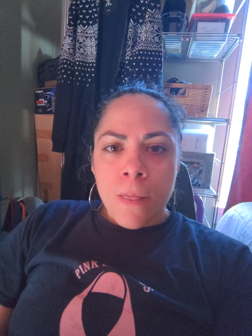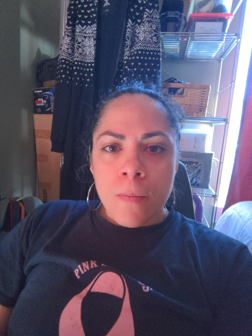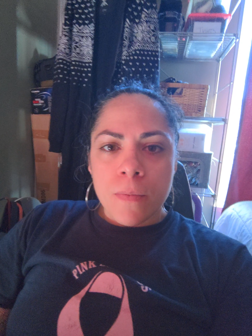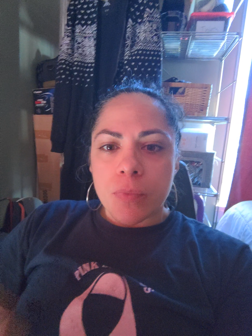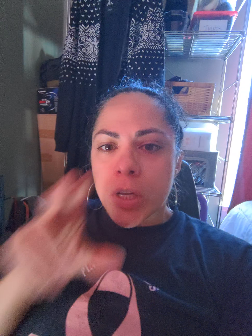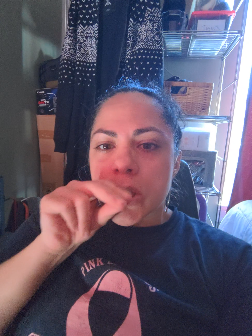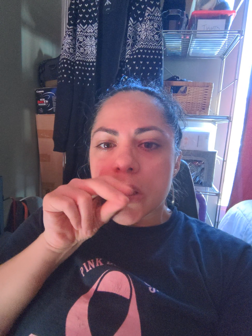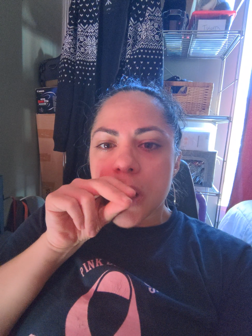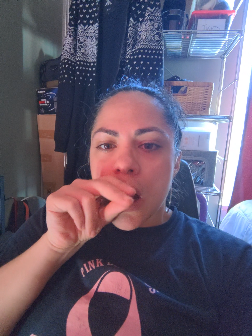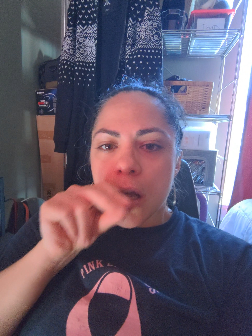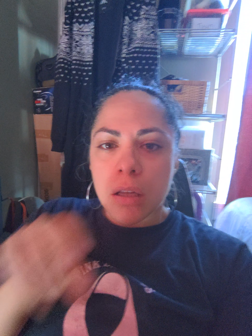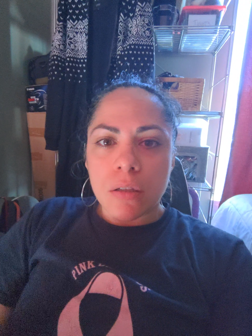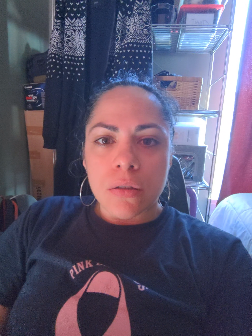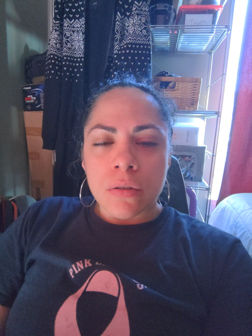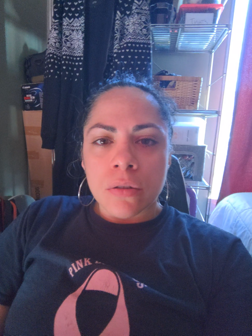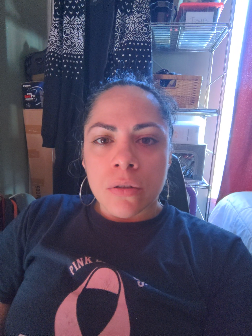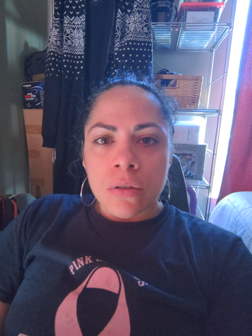duck